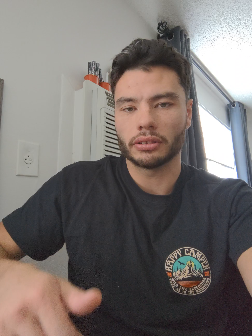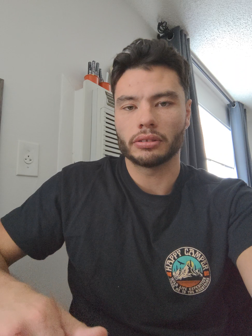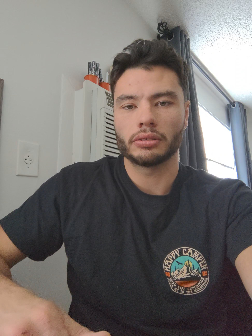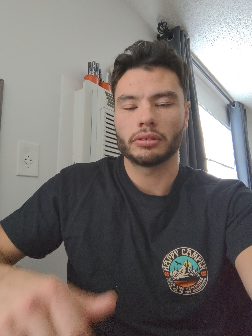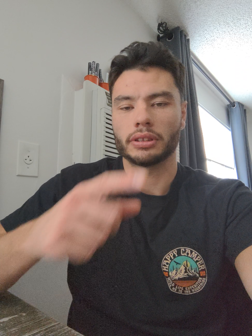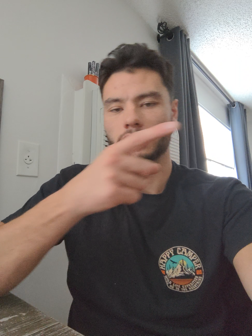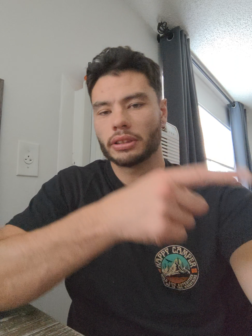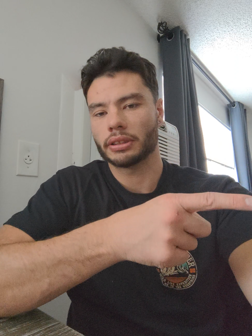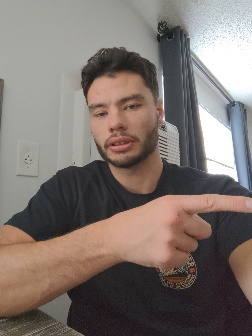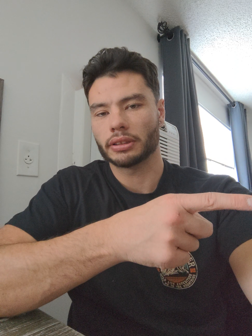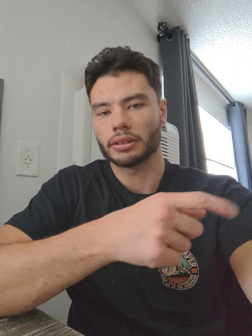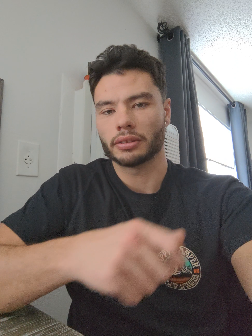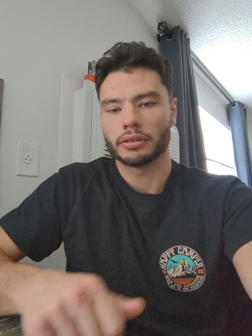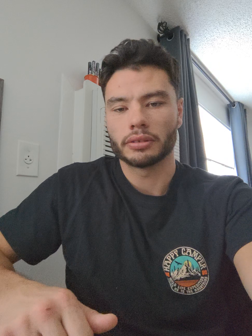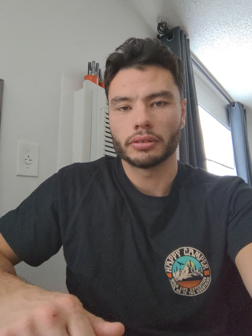he/she/it